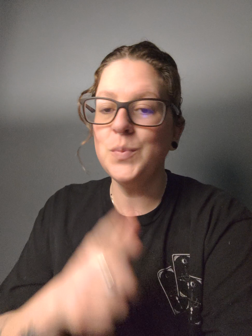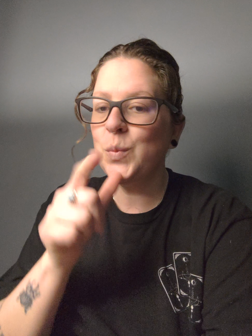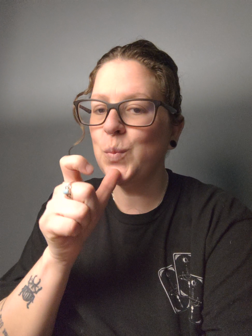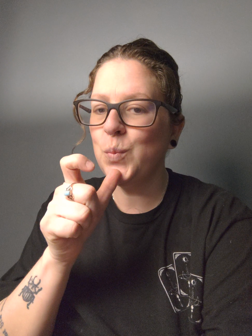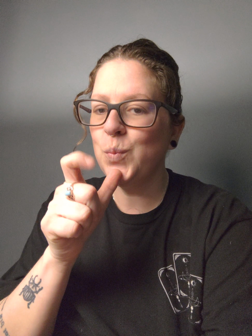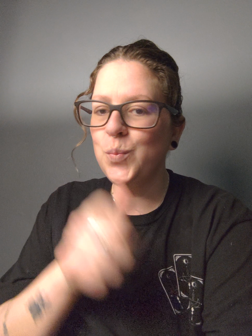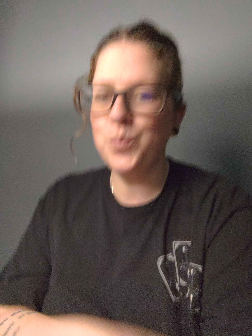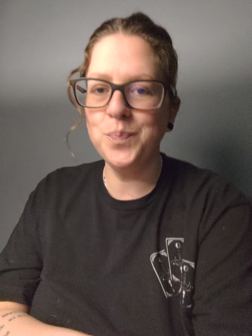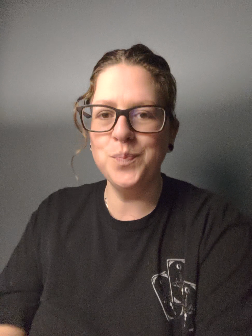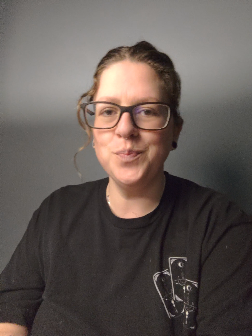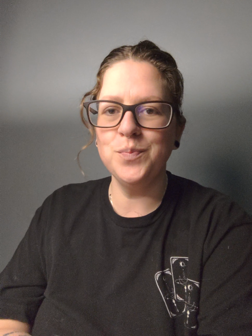who